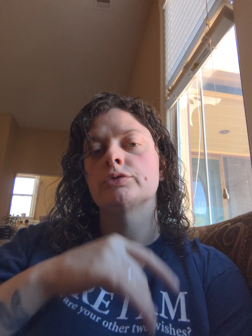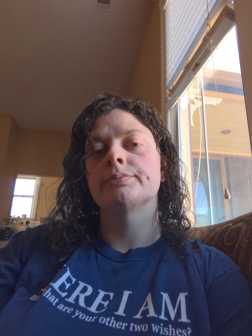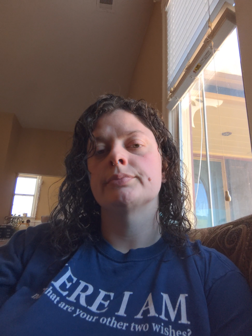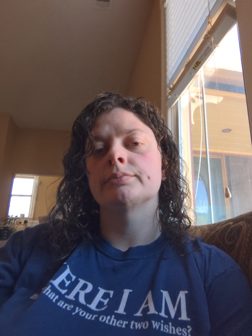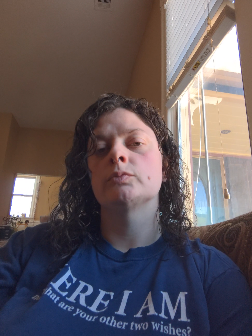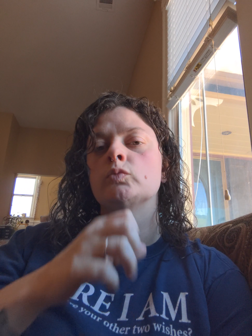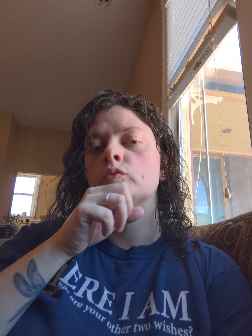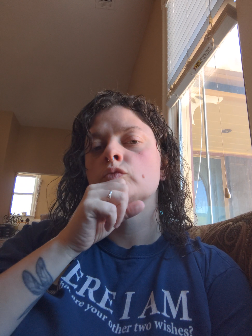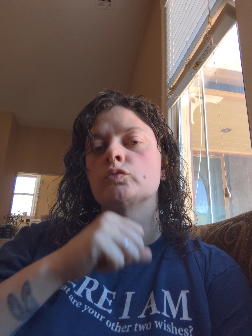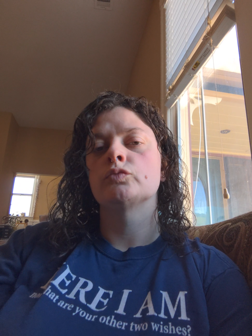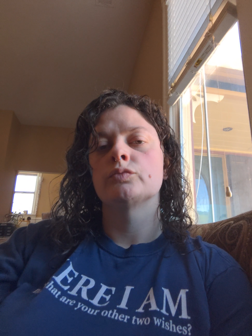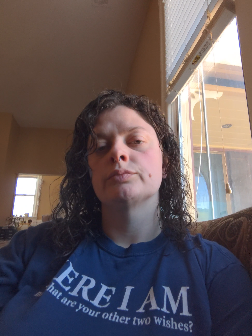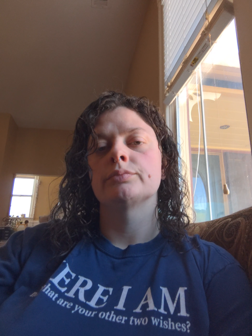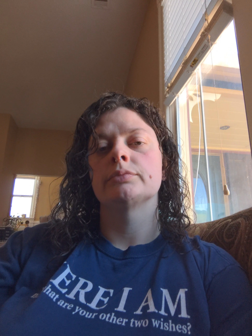orange